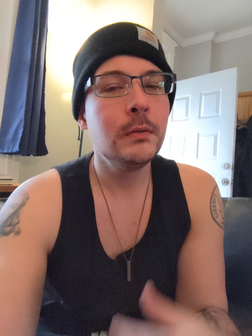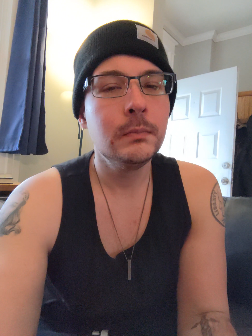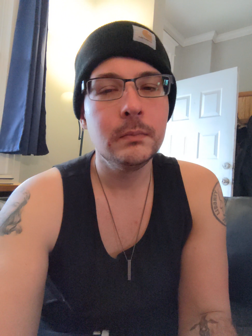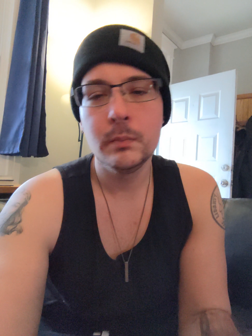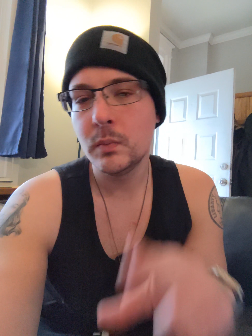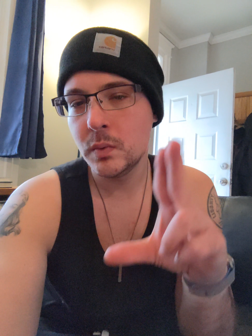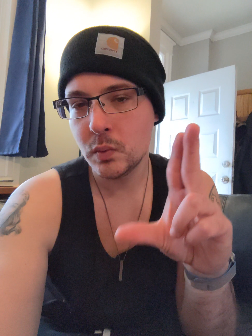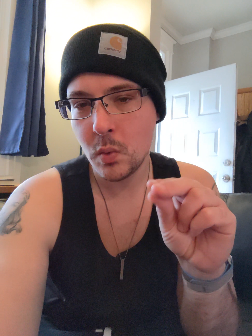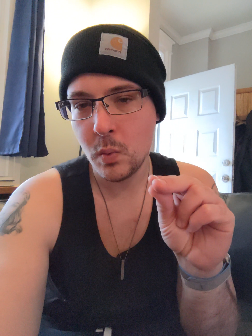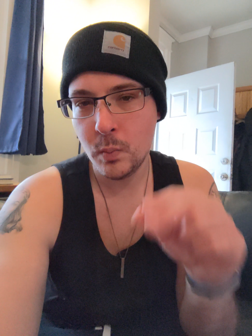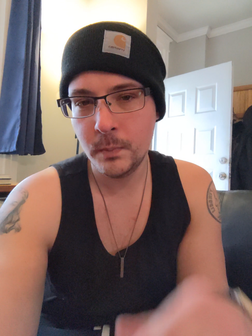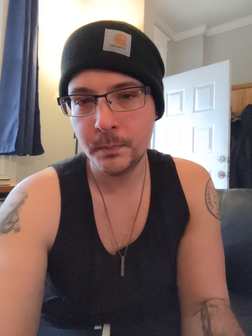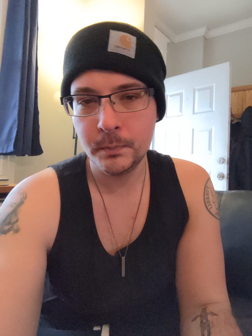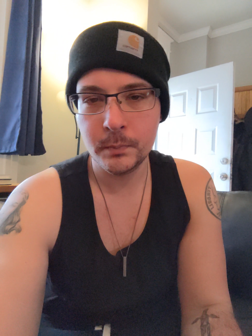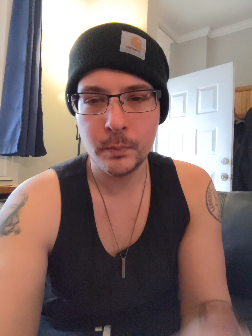no